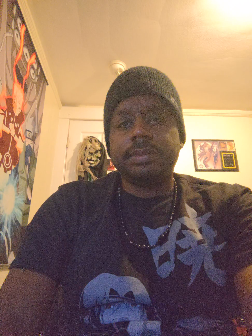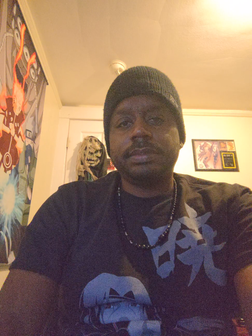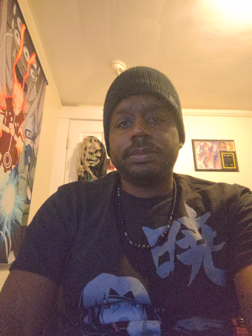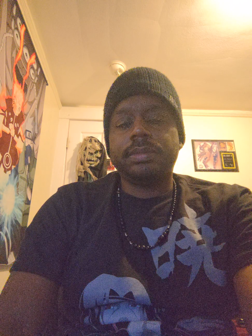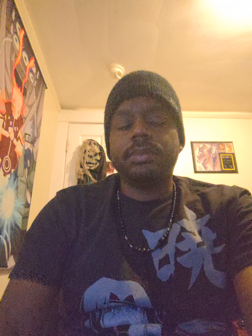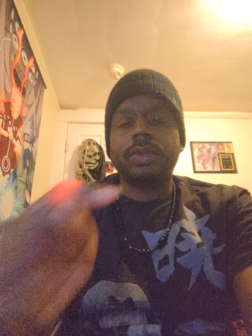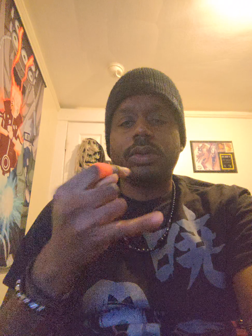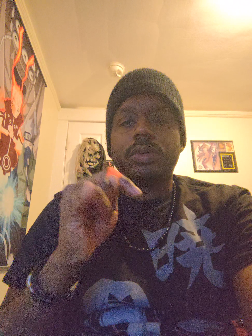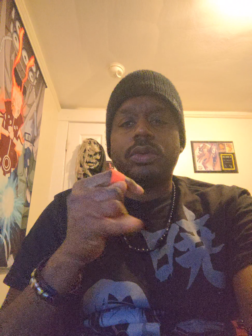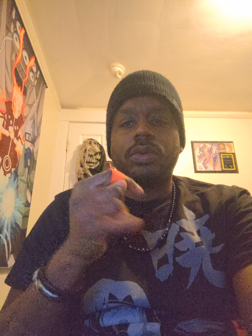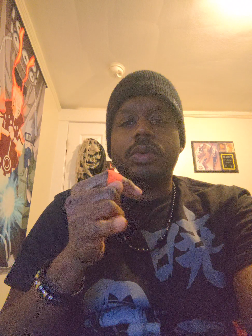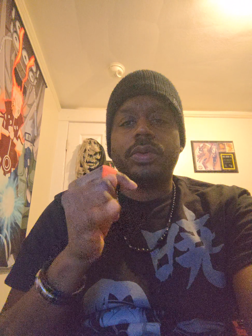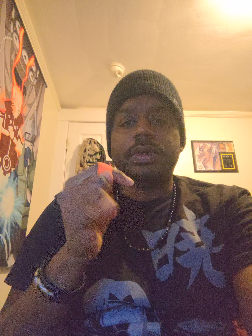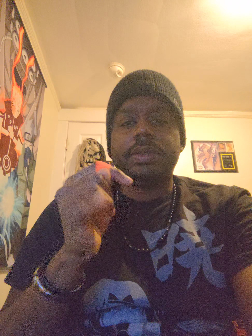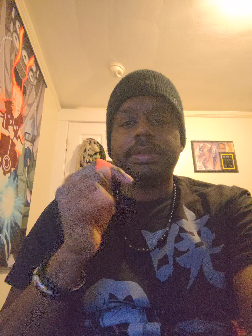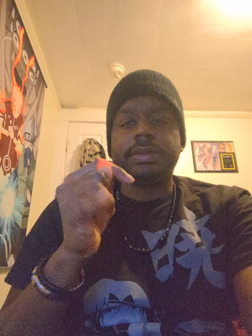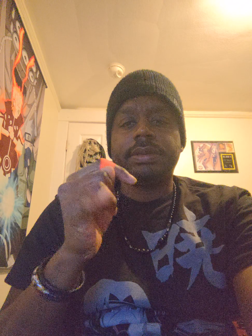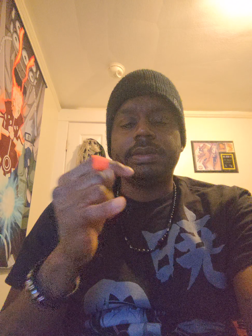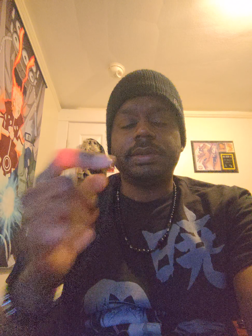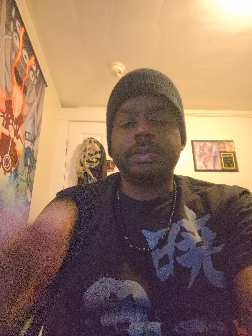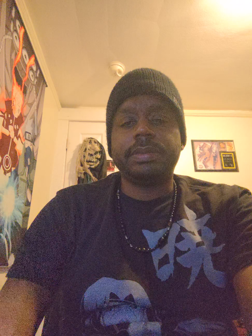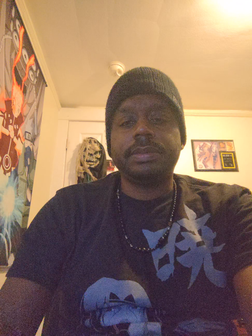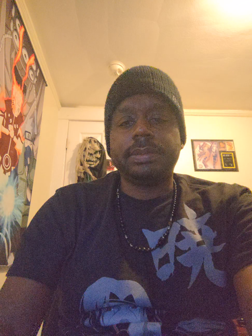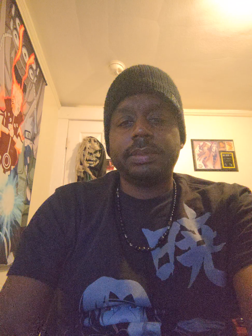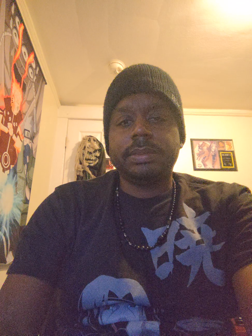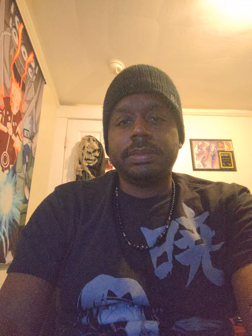toy